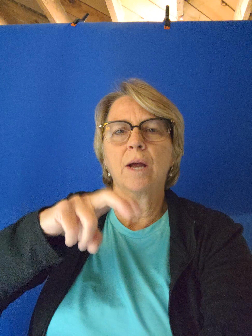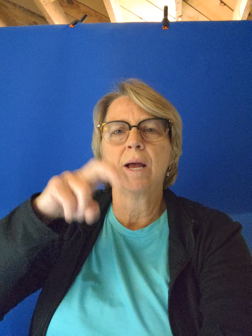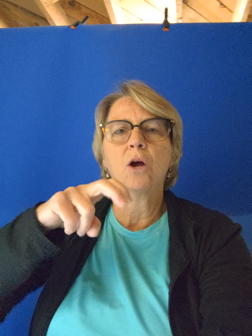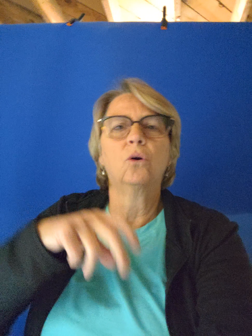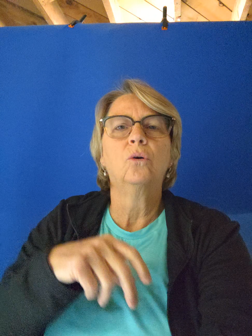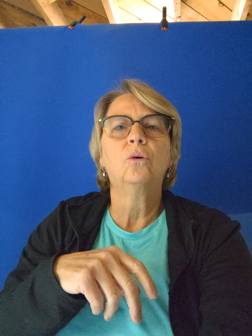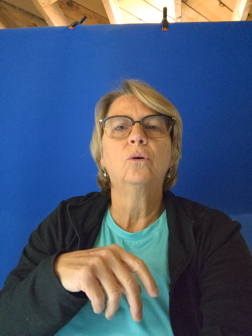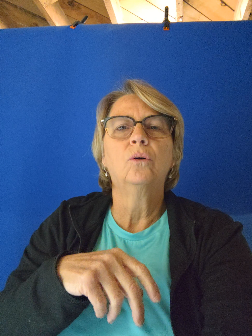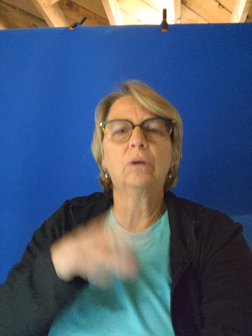chair